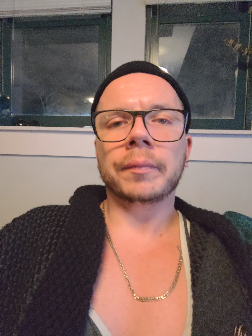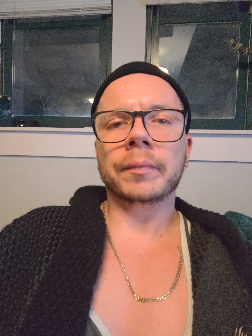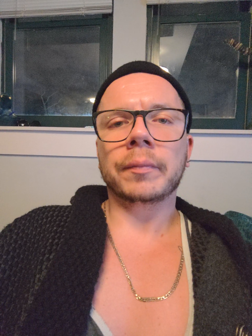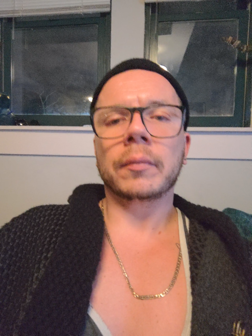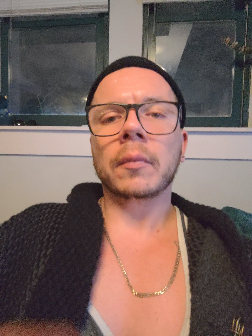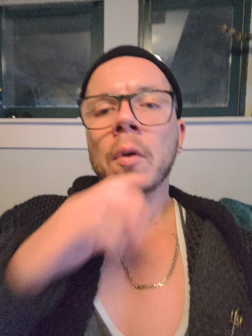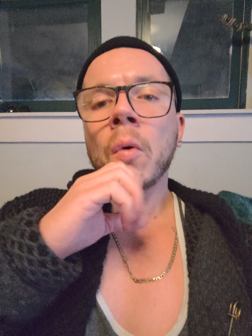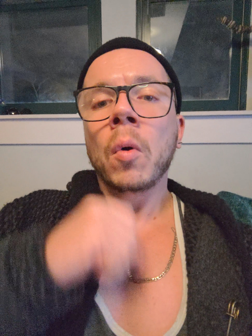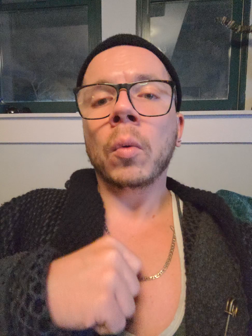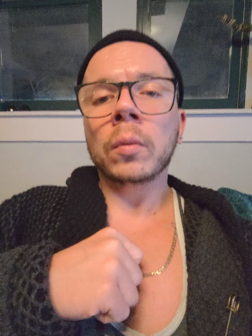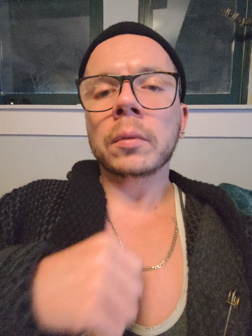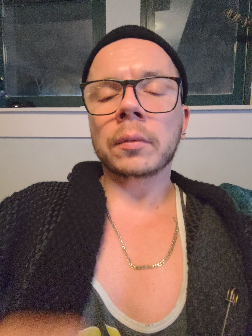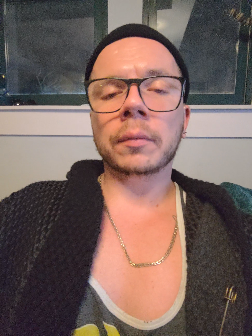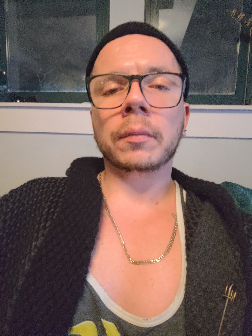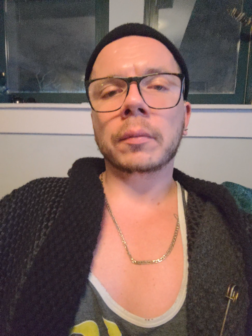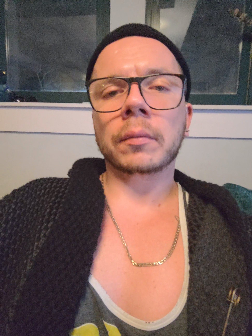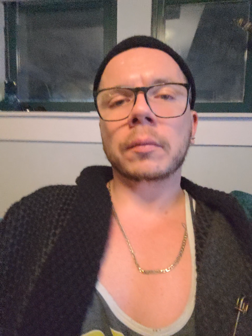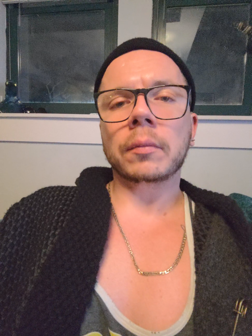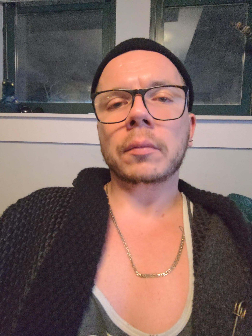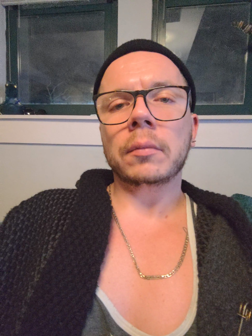old